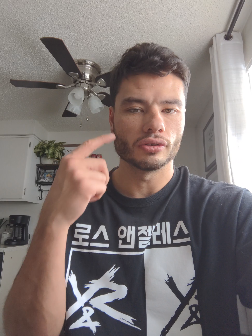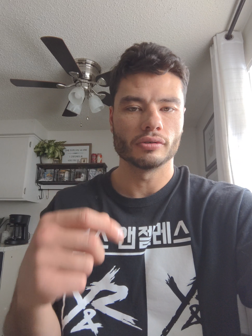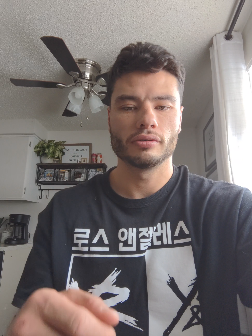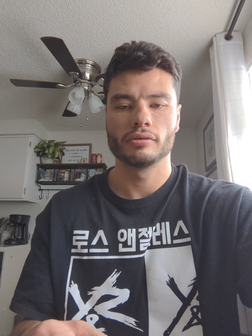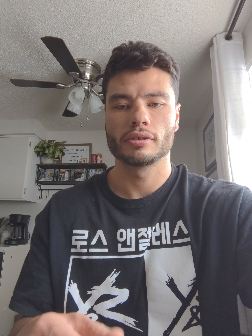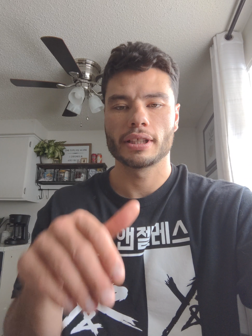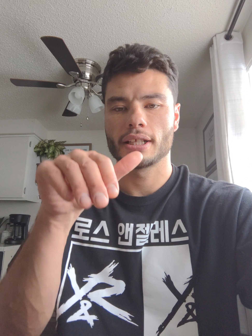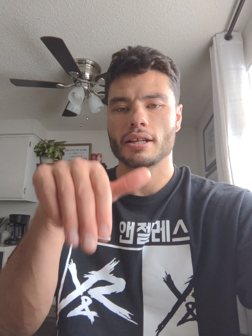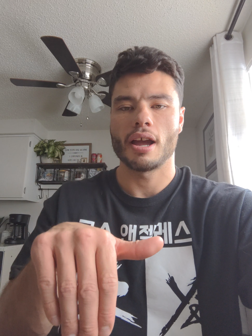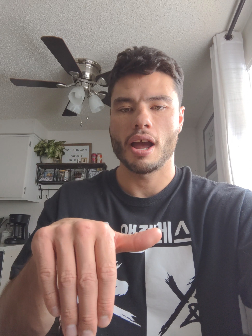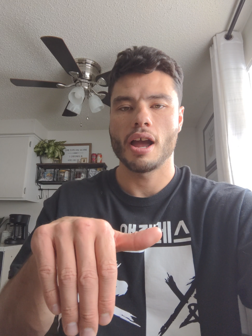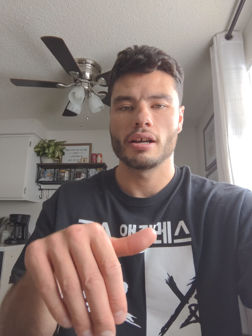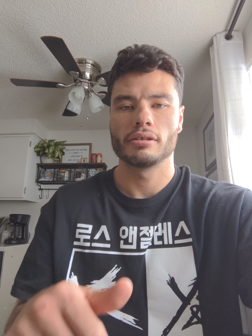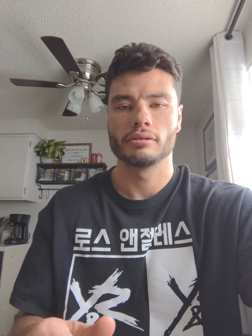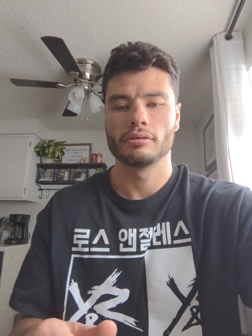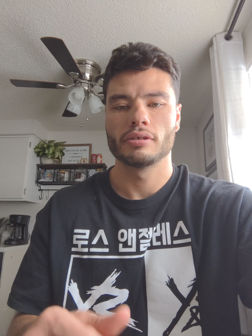night